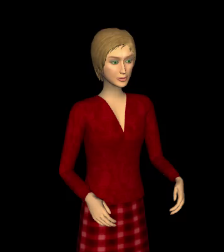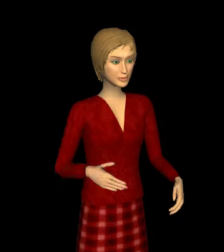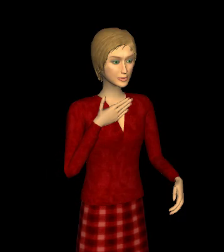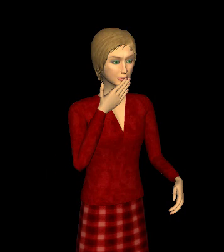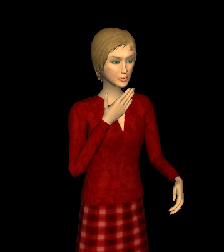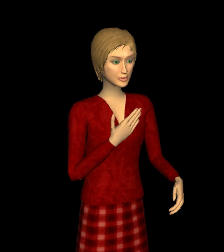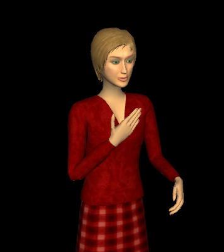يشكر